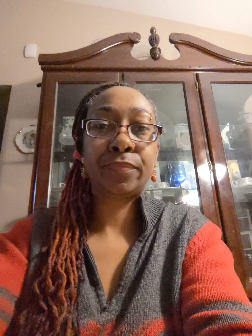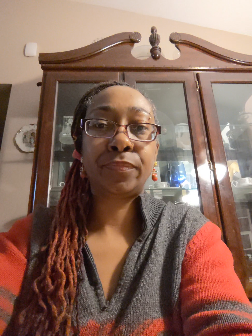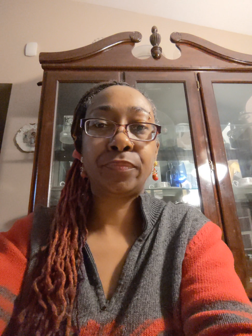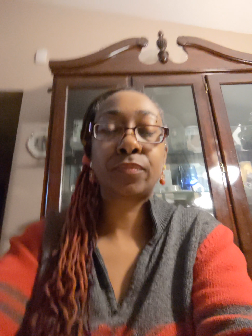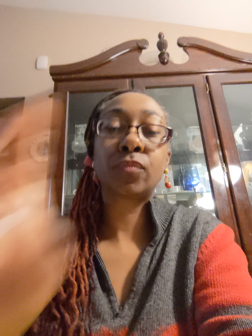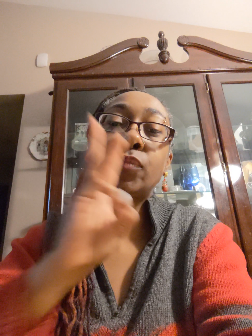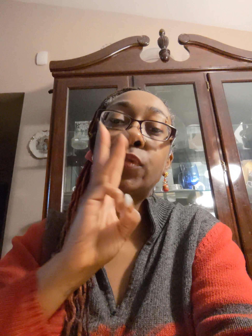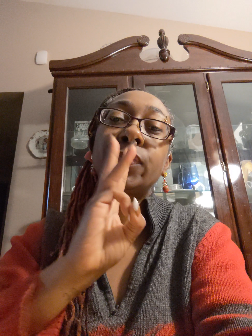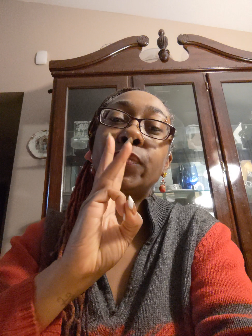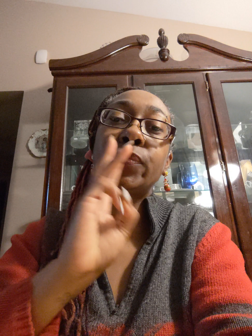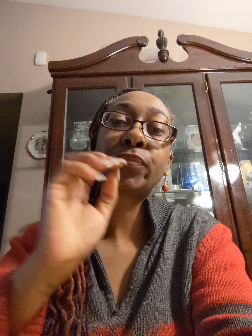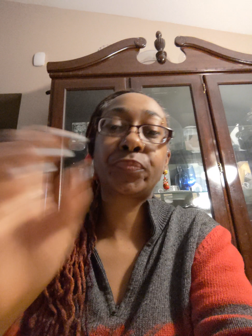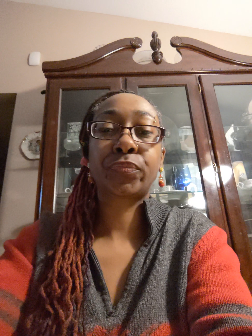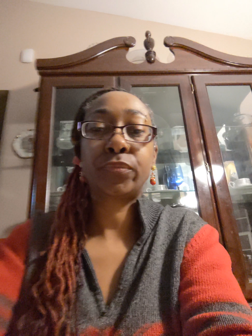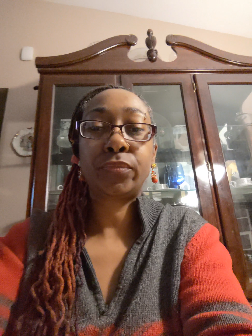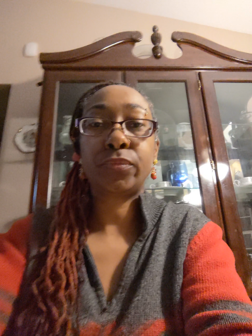water